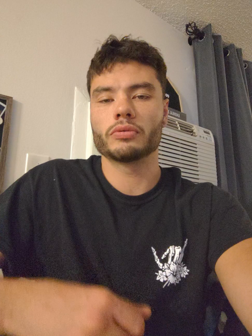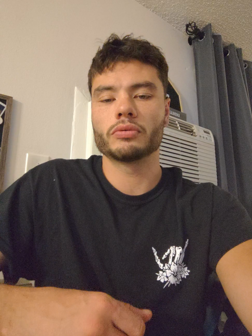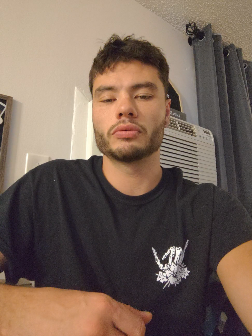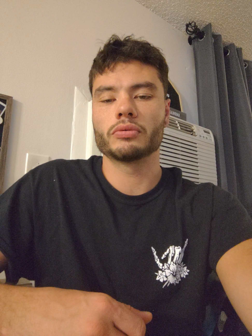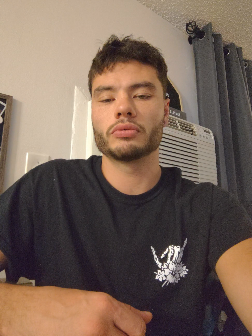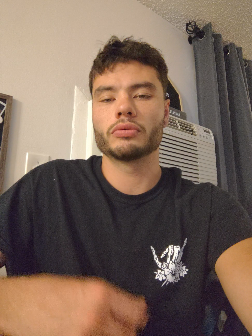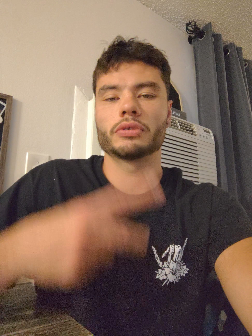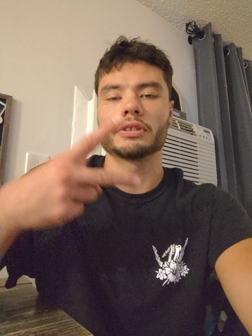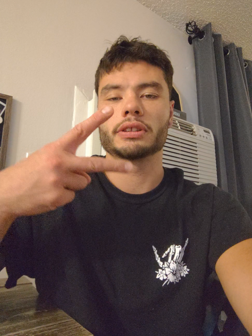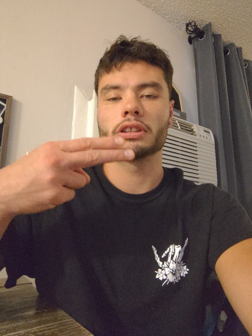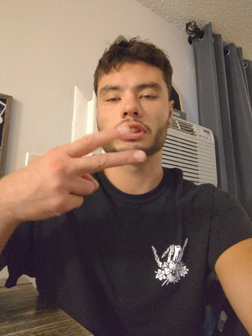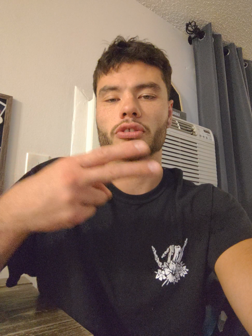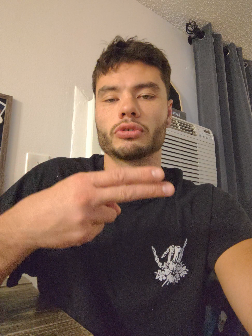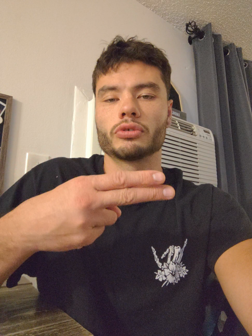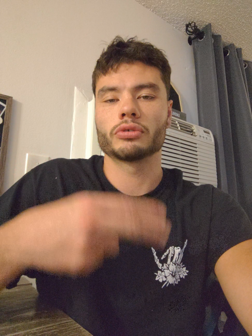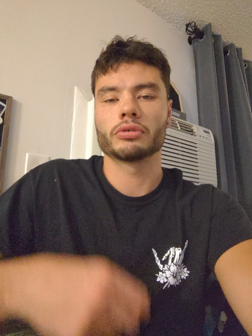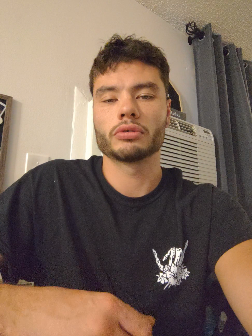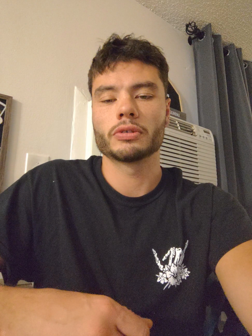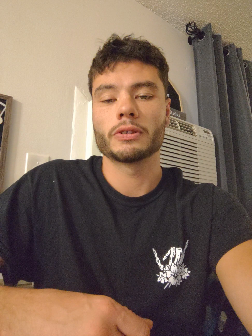scissors